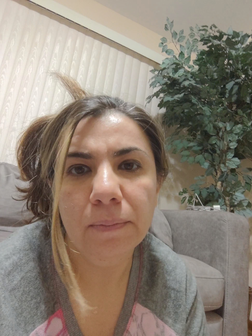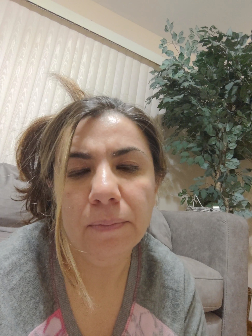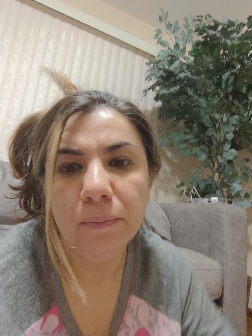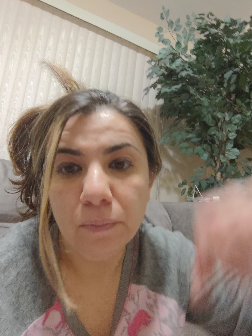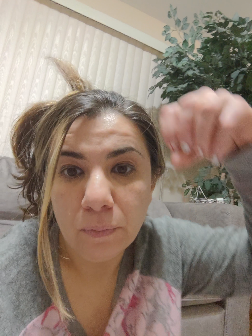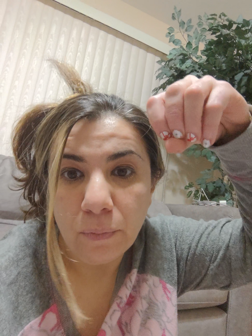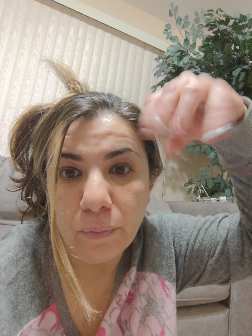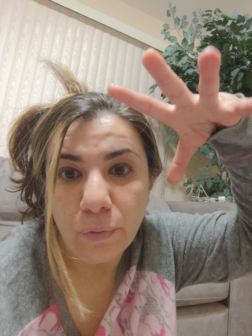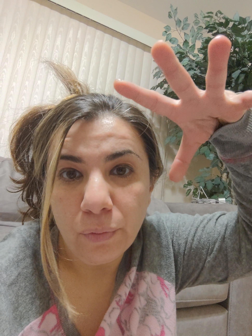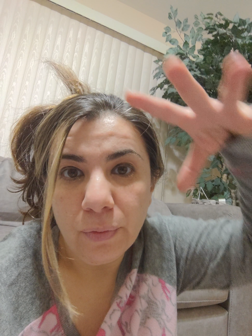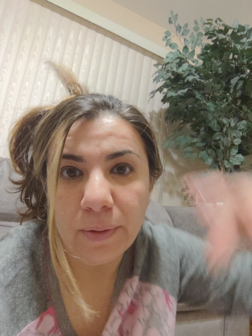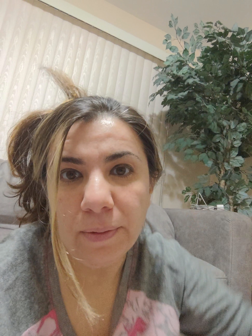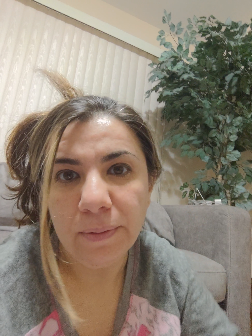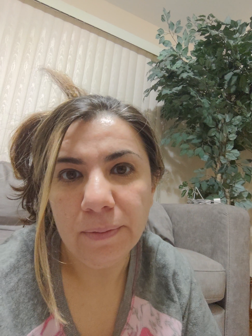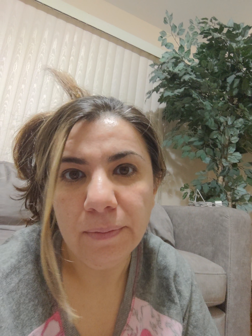lamp